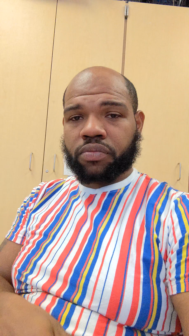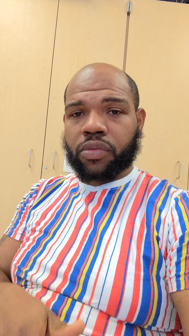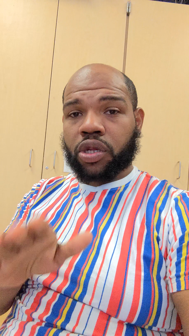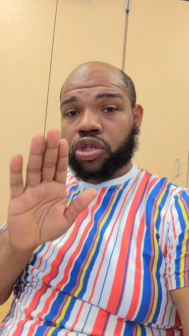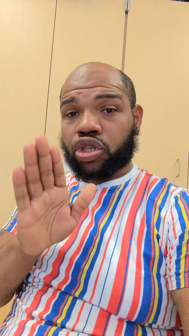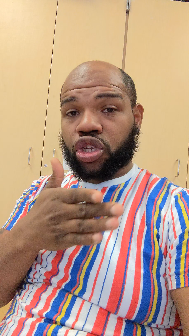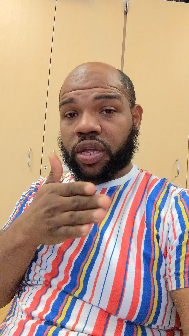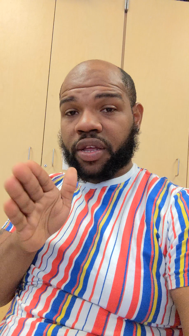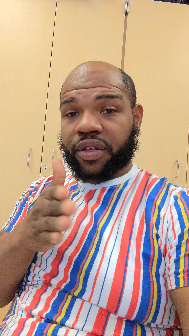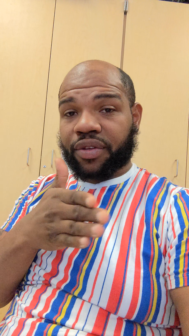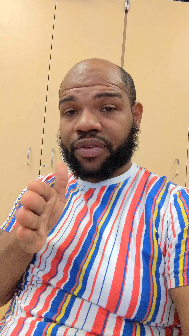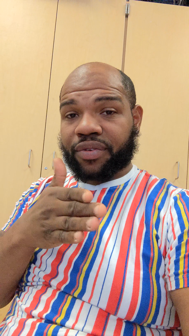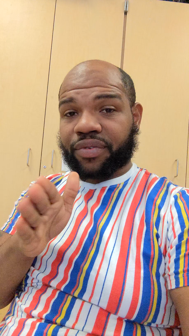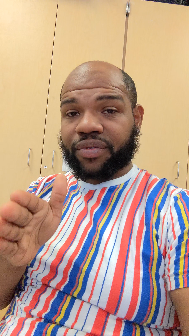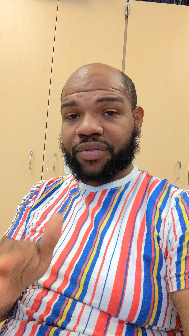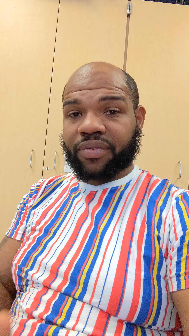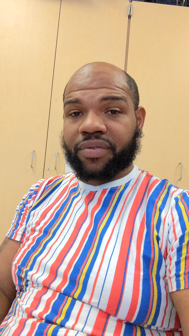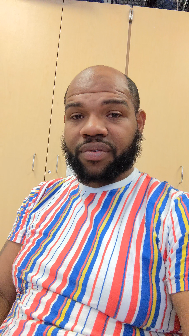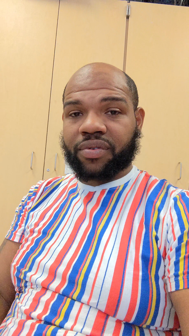share